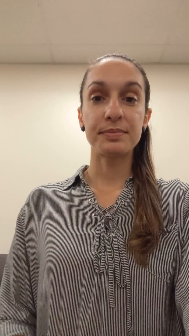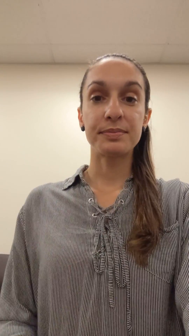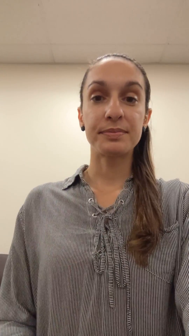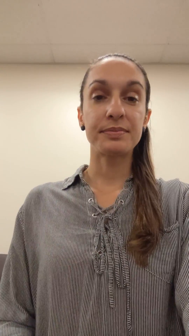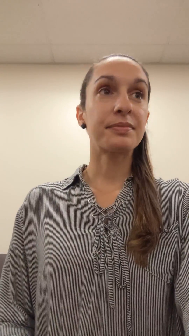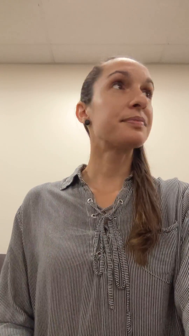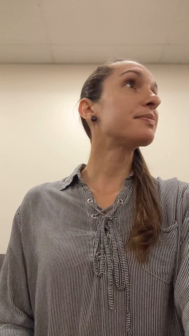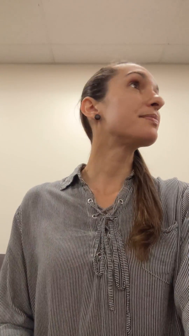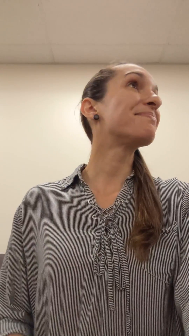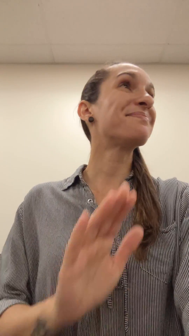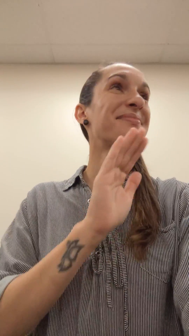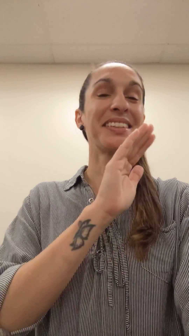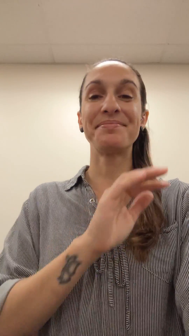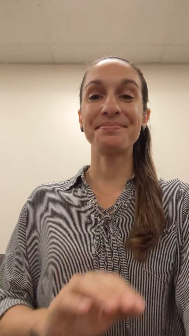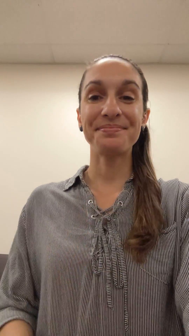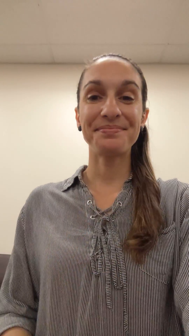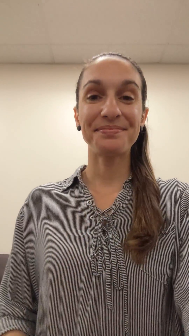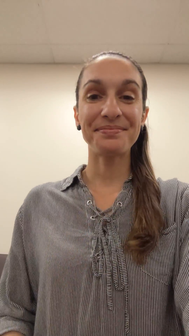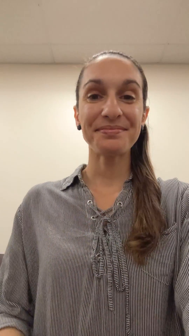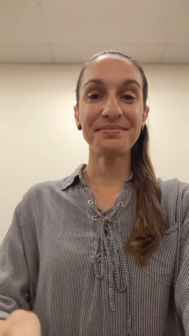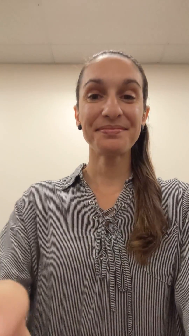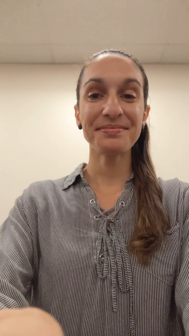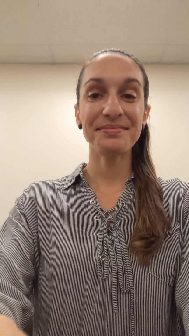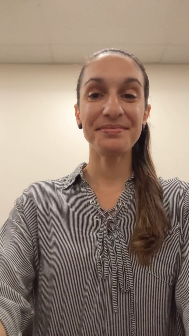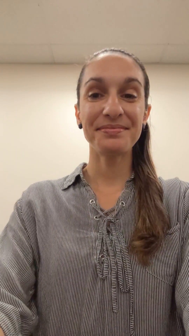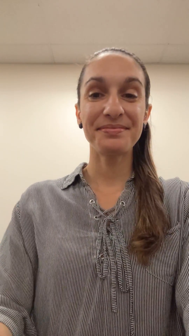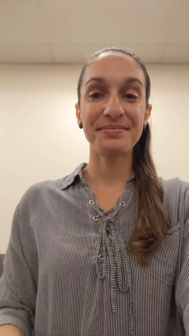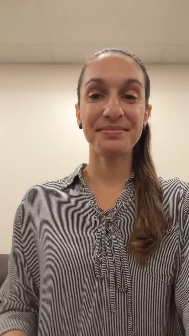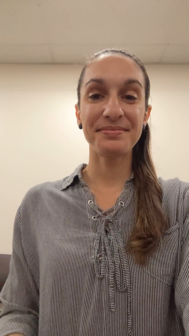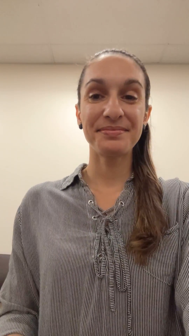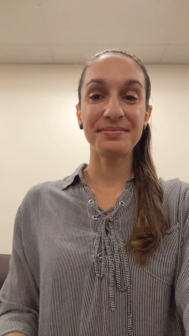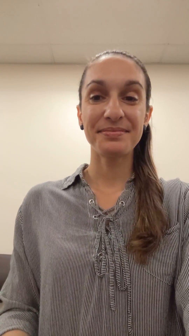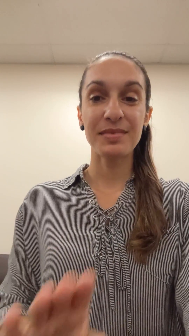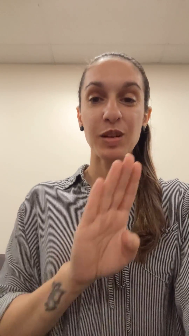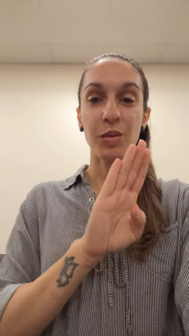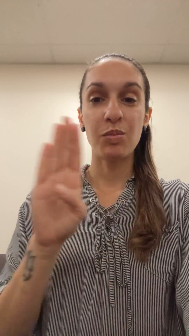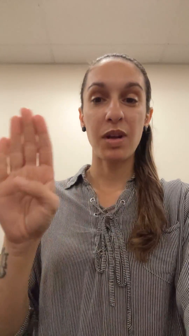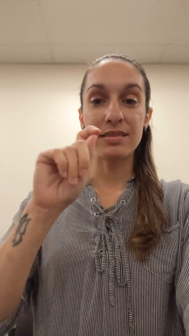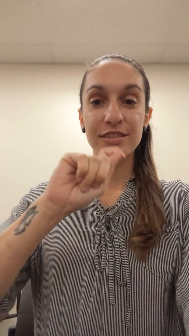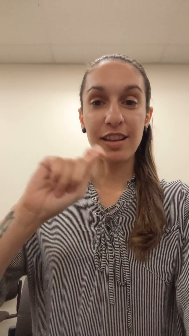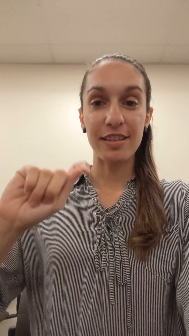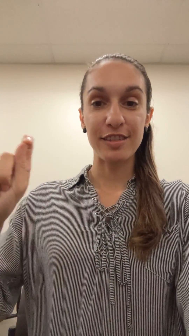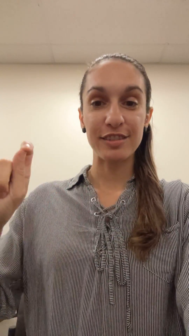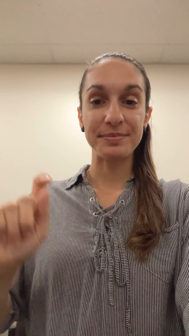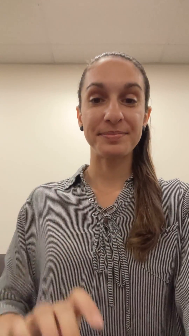chalk